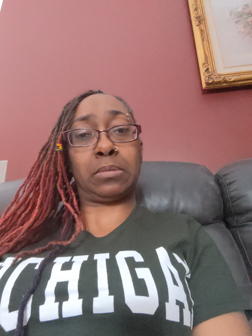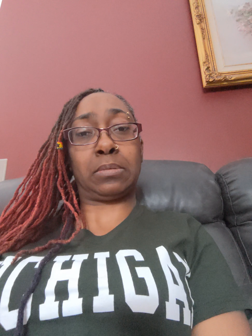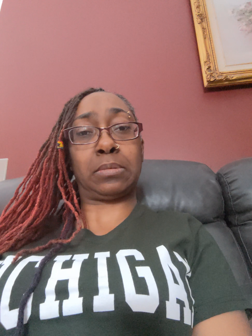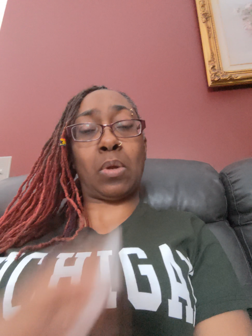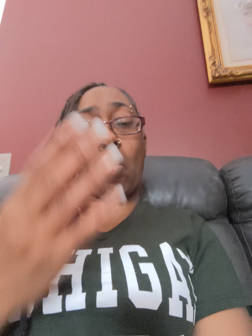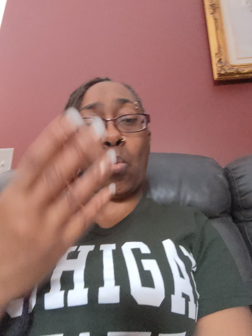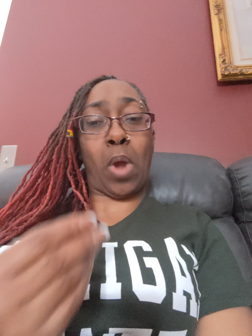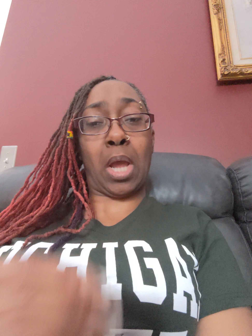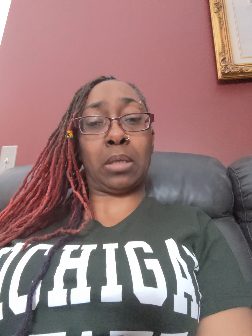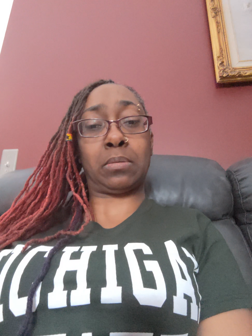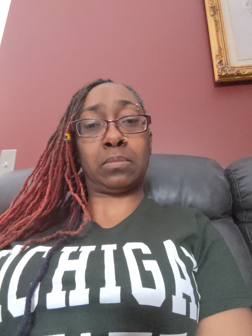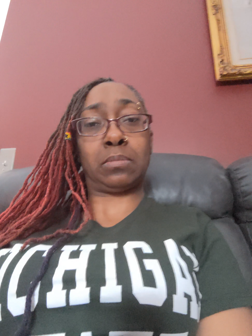wet